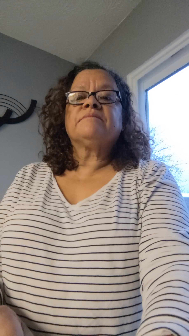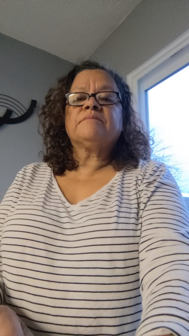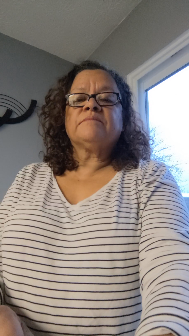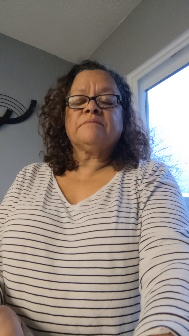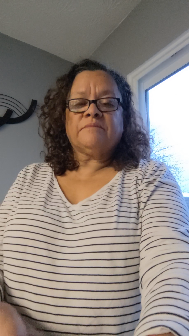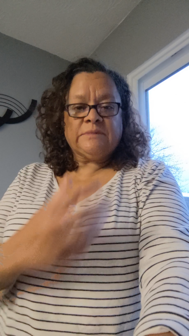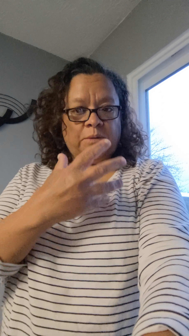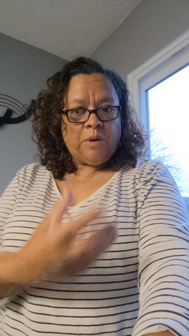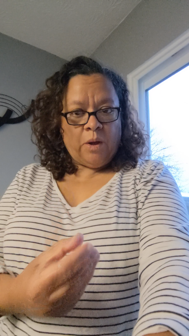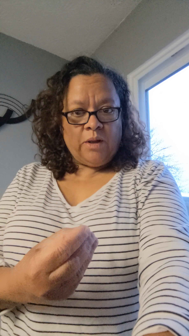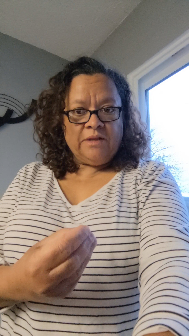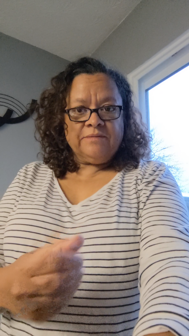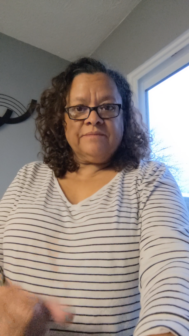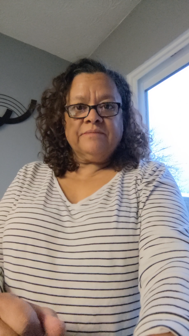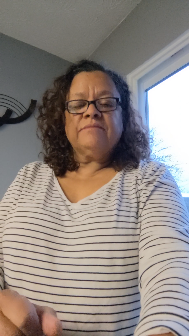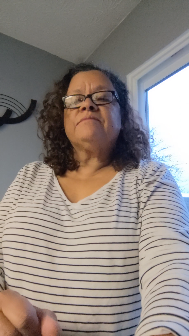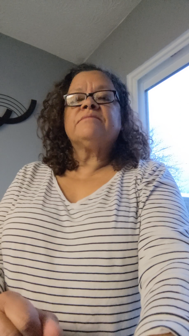poor